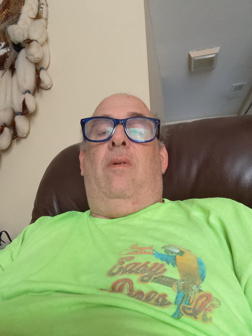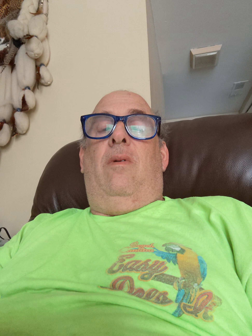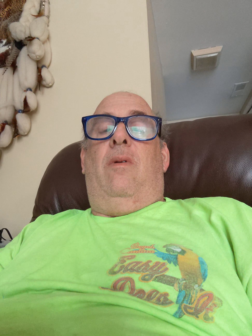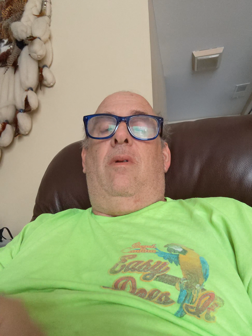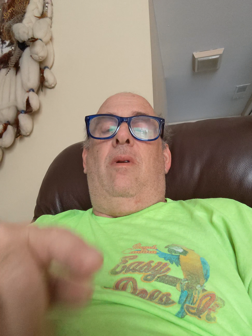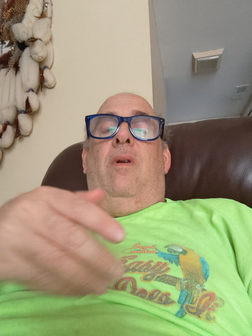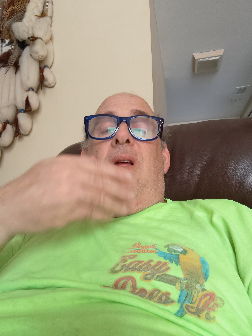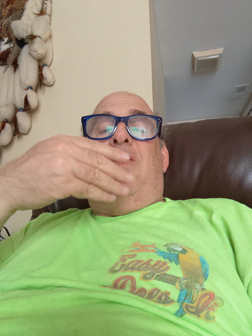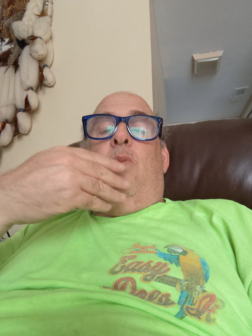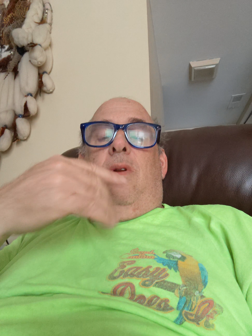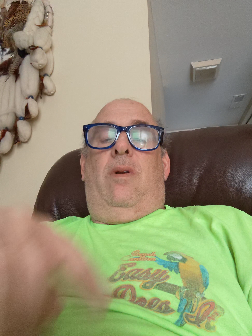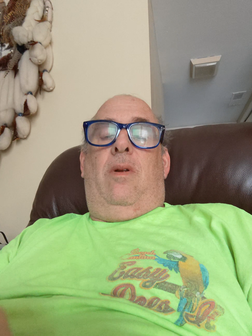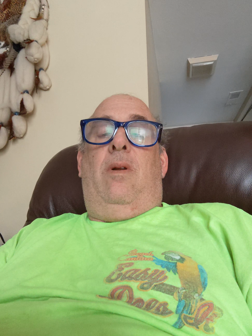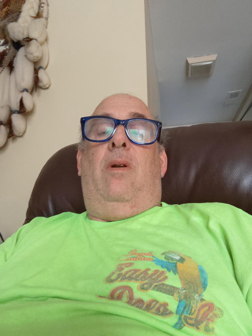cereal